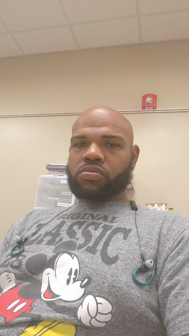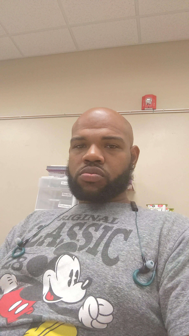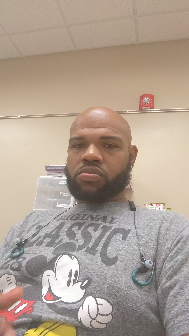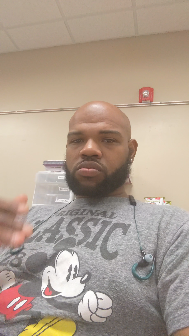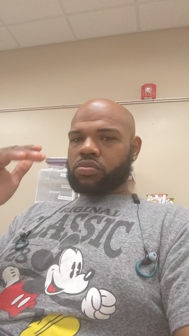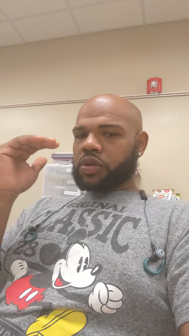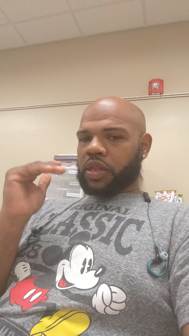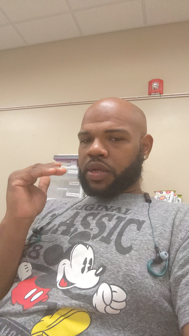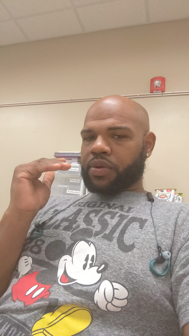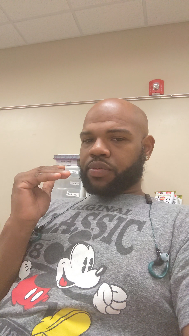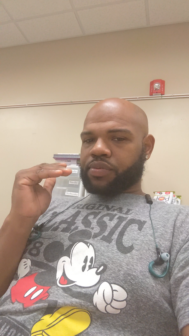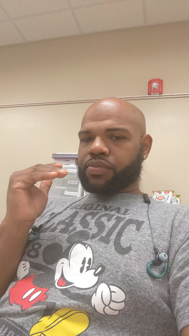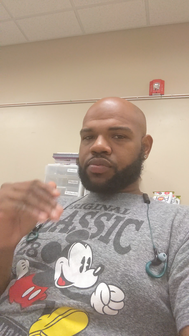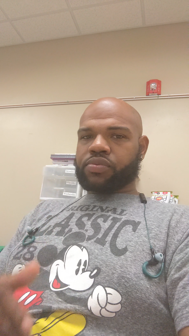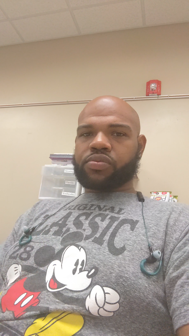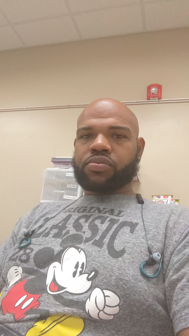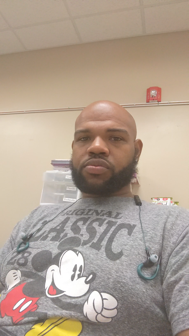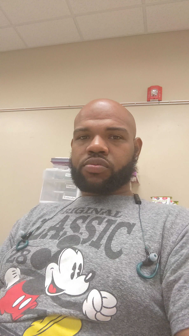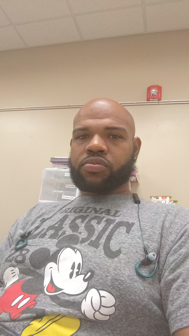little